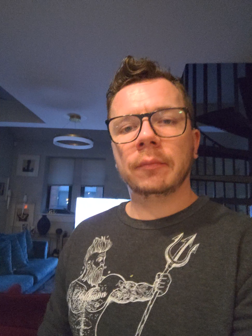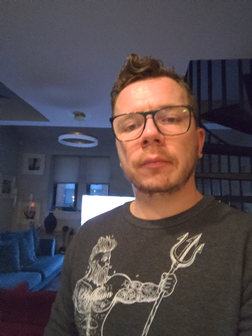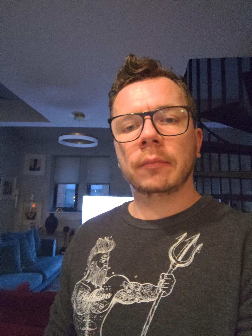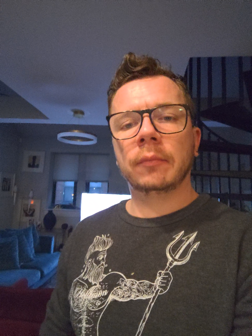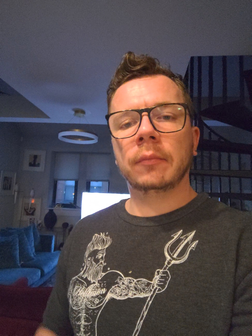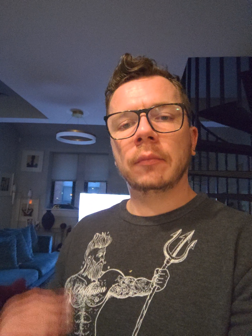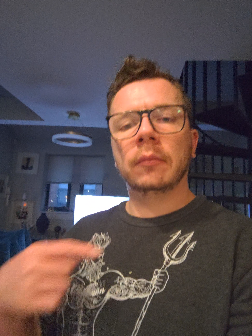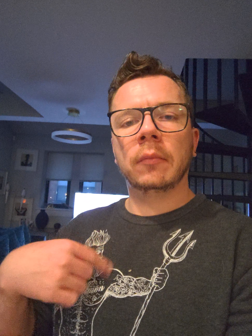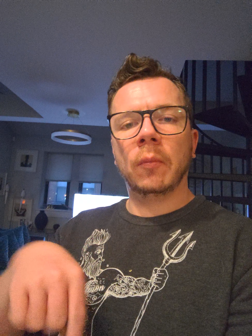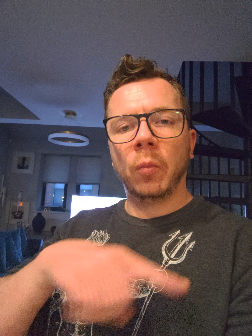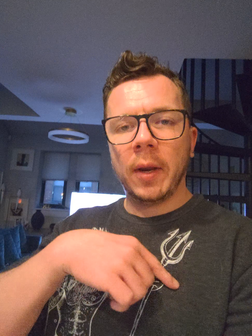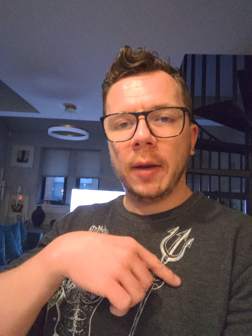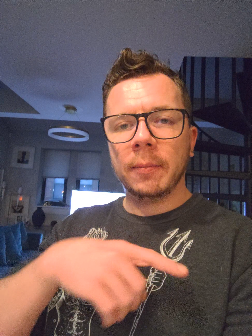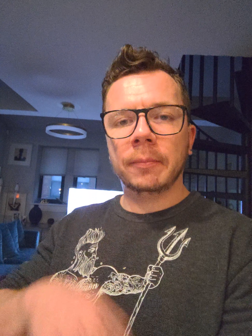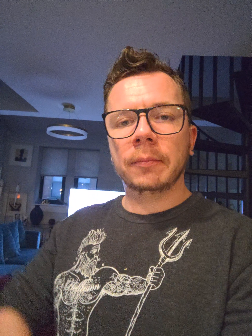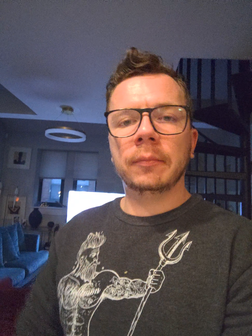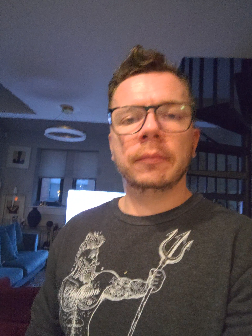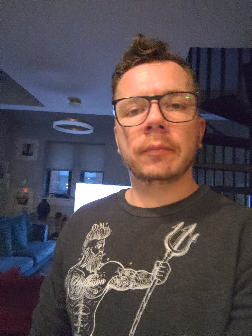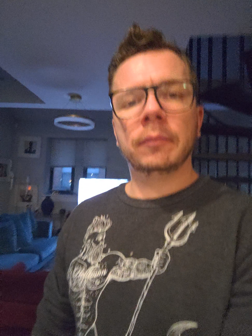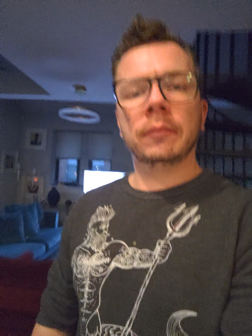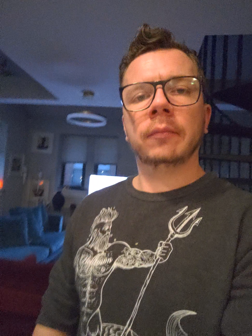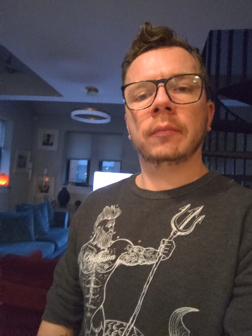we